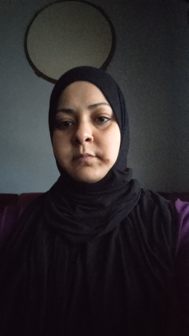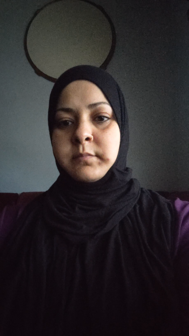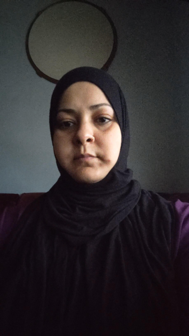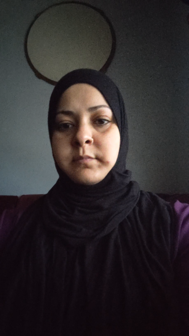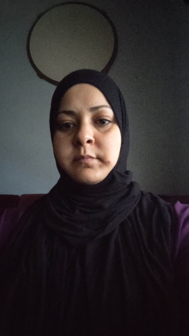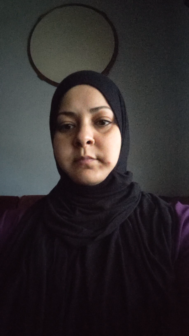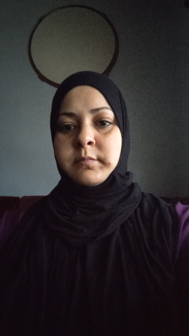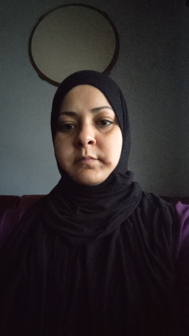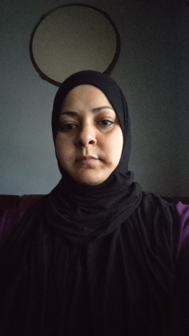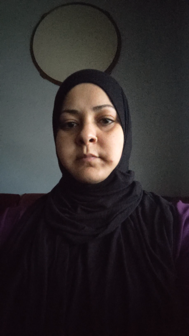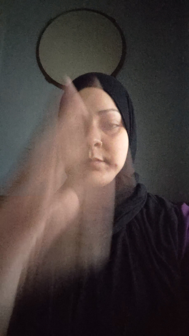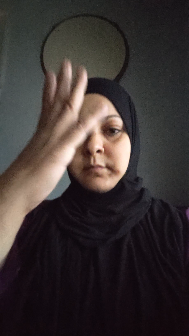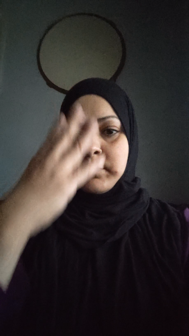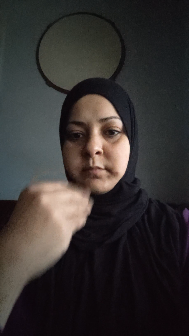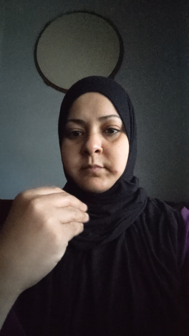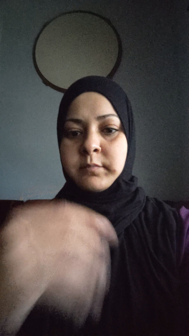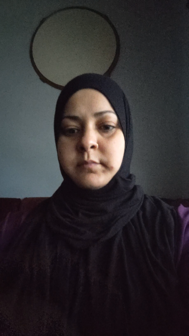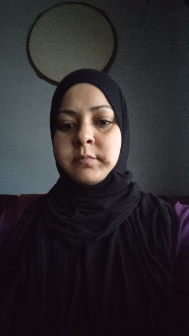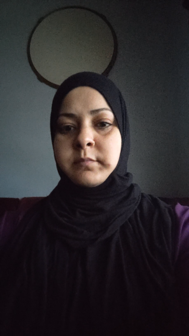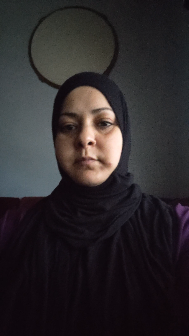asleep